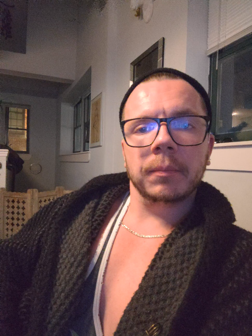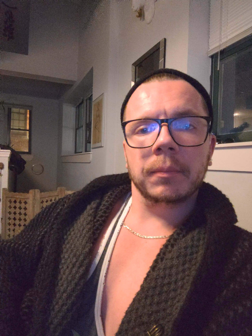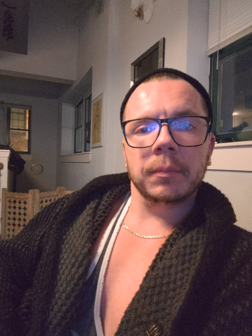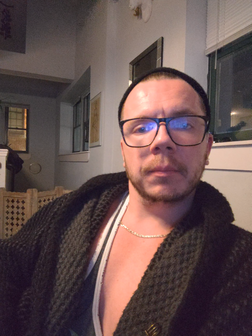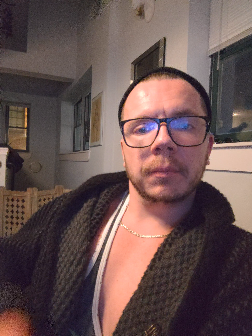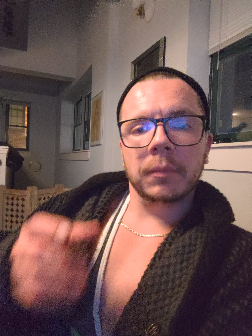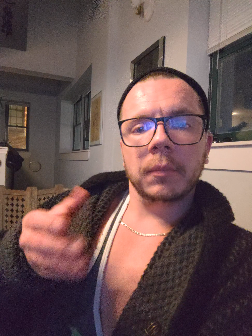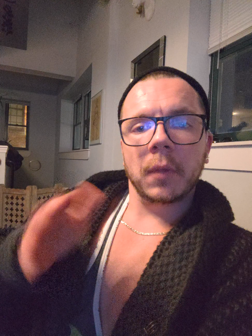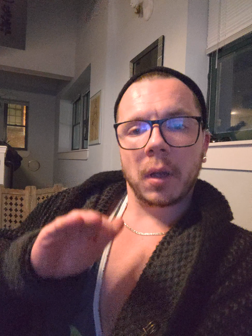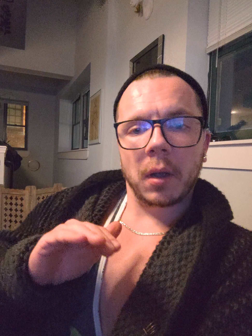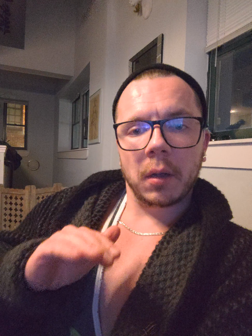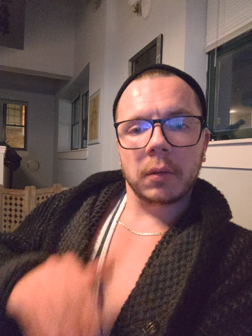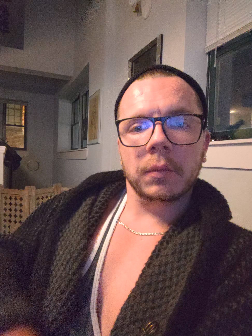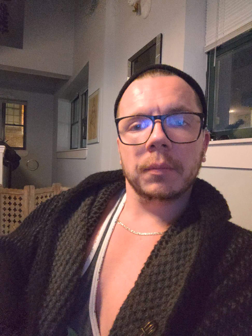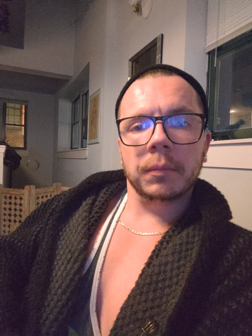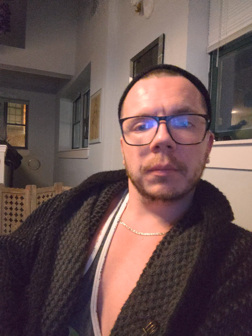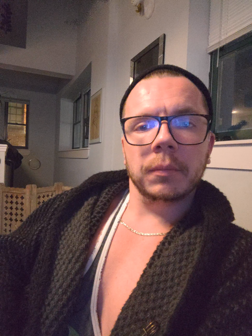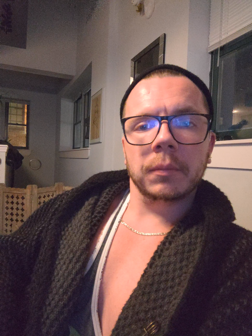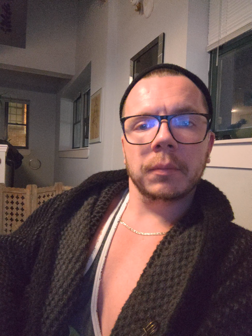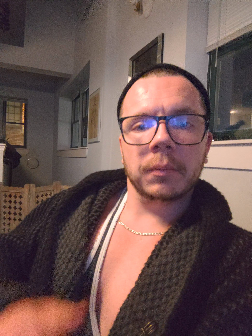on